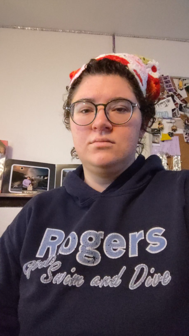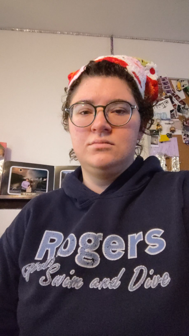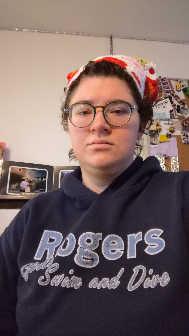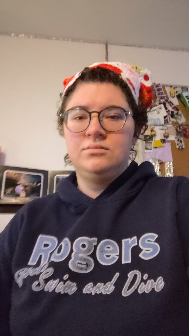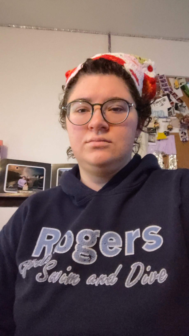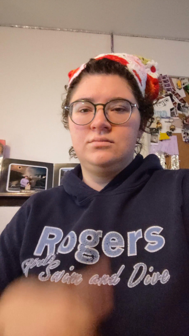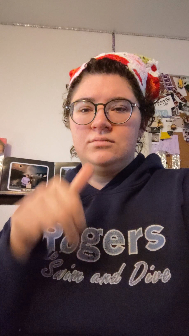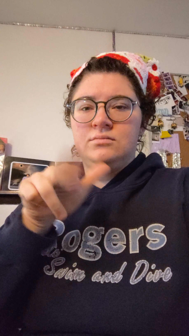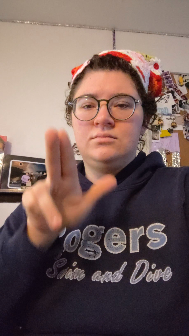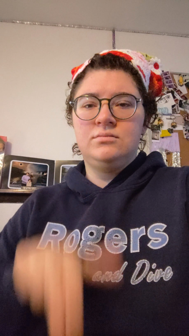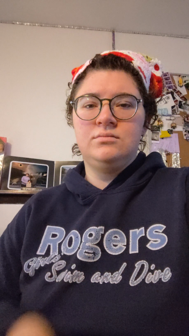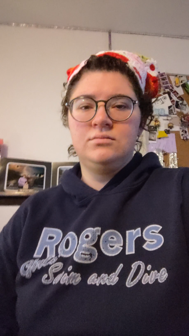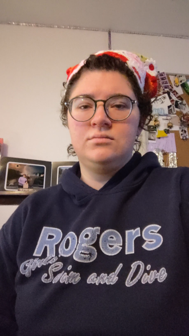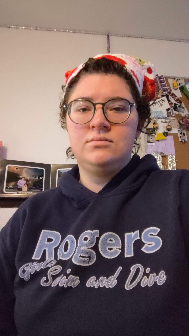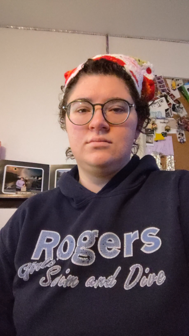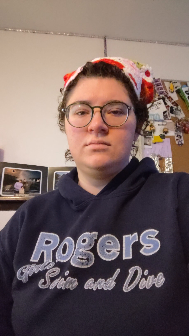lick